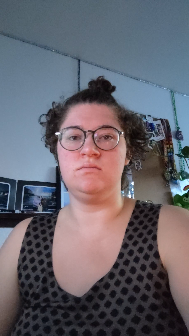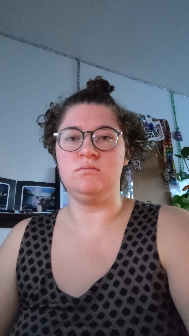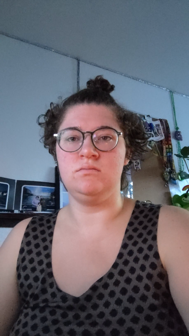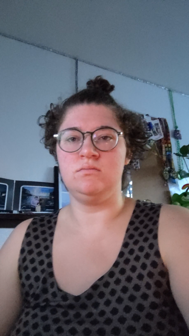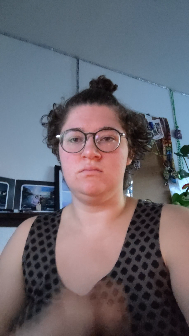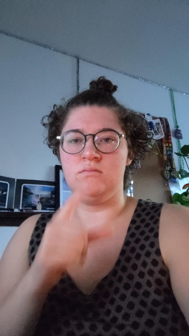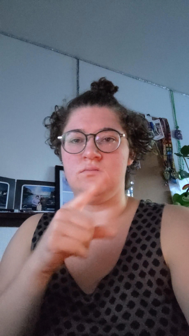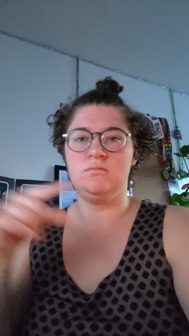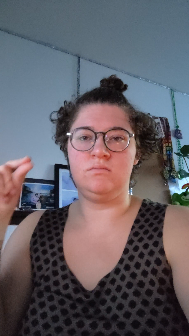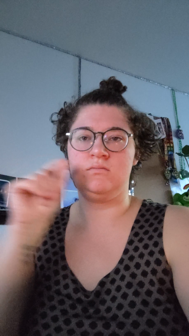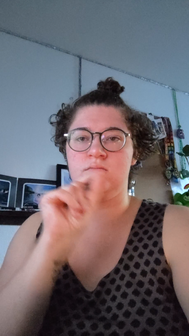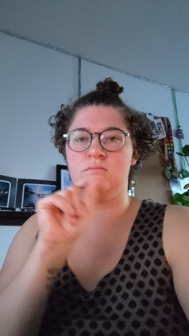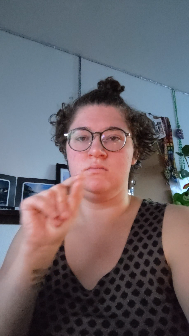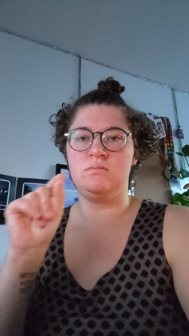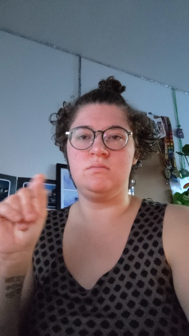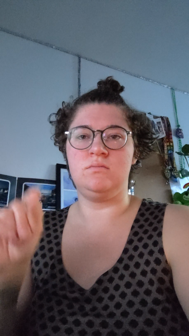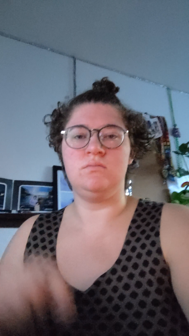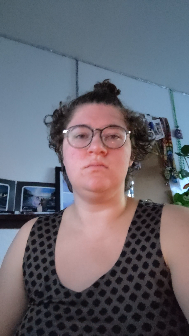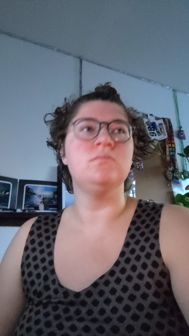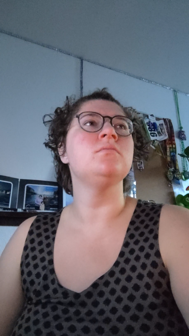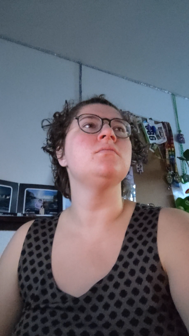peas